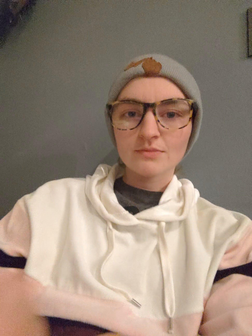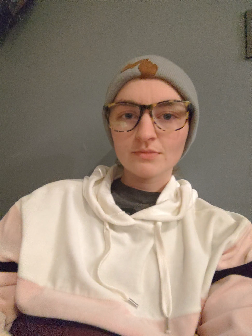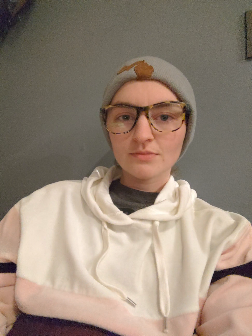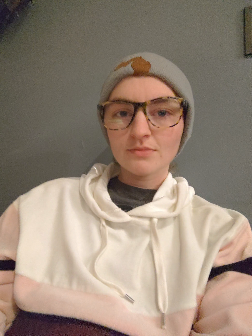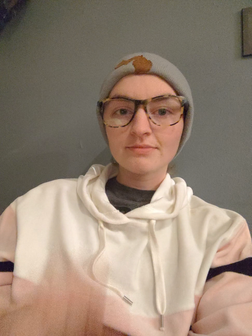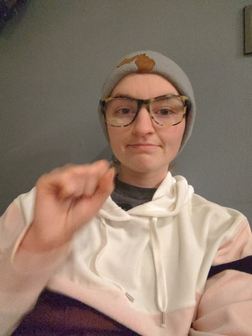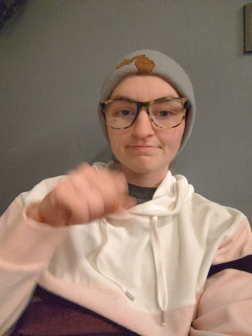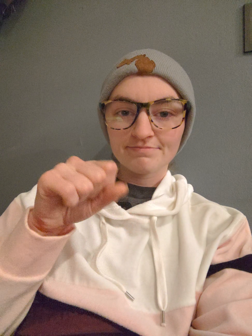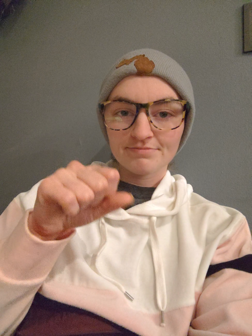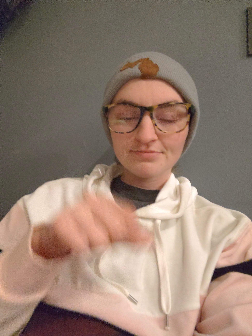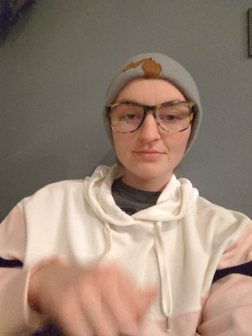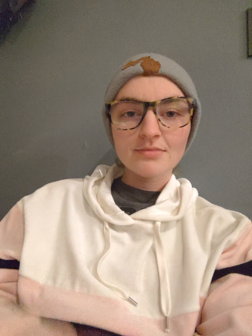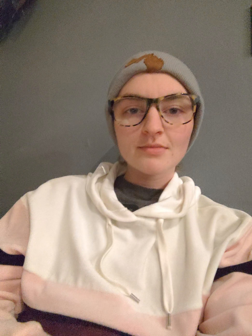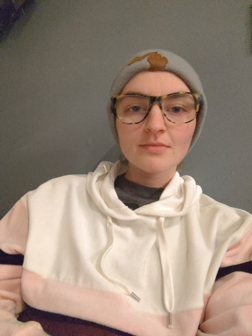yes